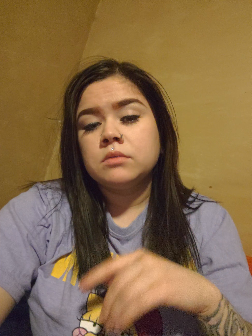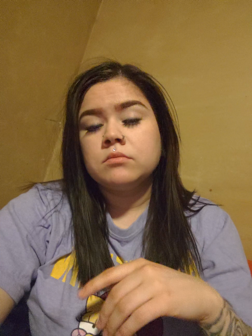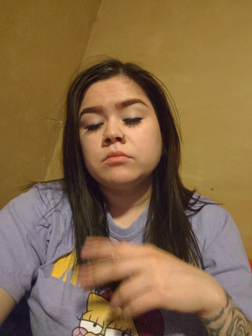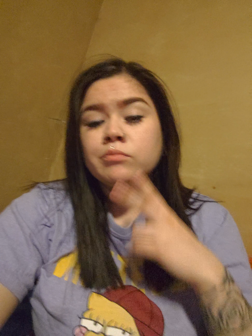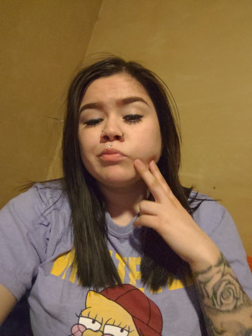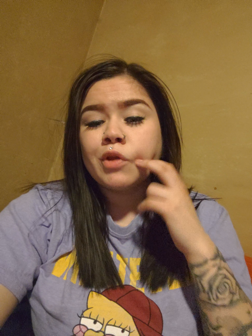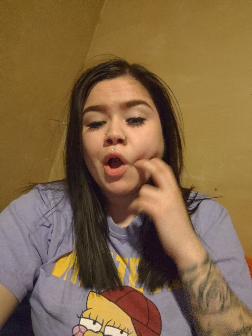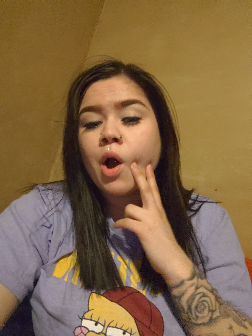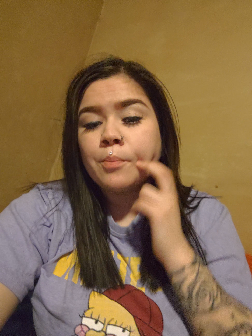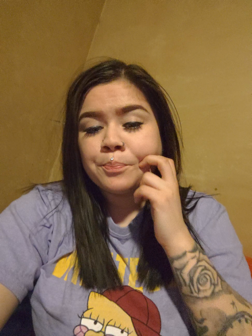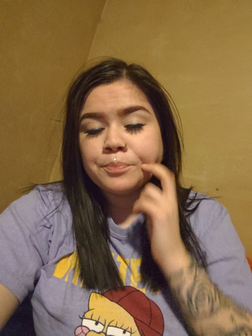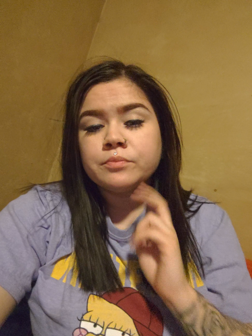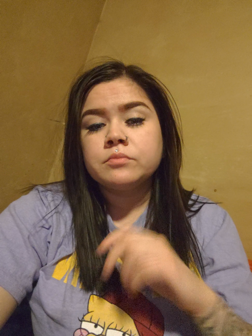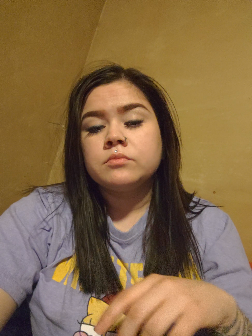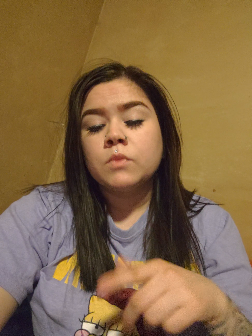gum